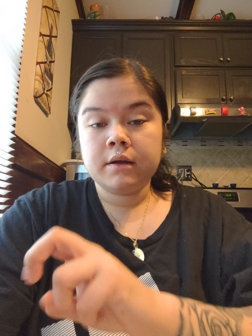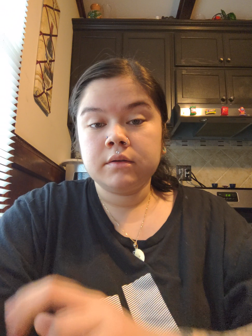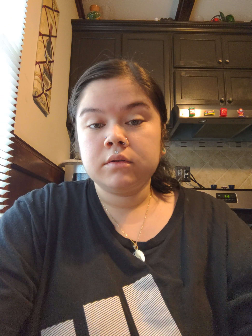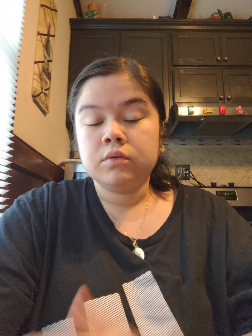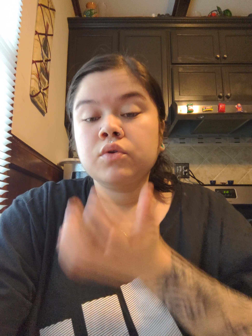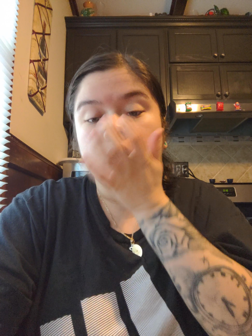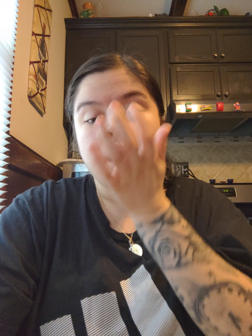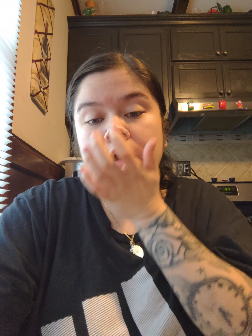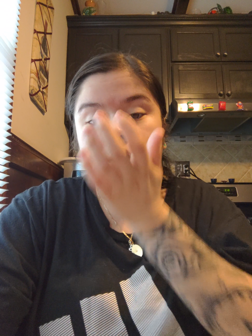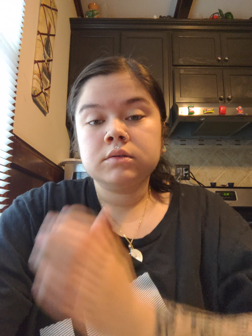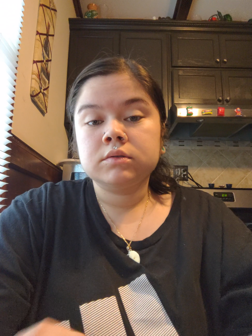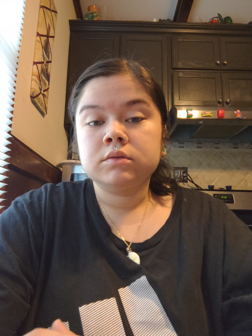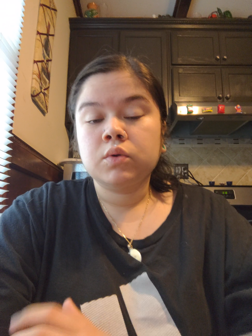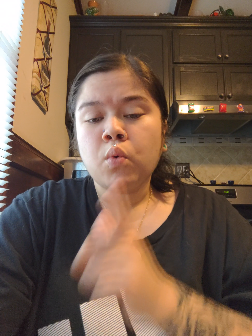grass